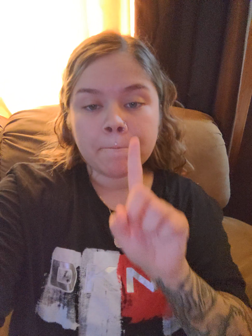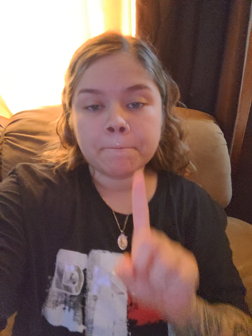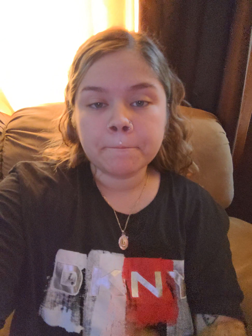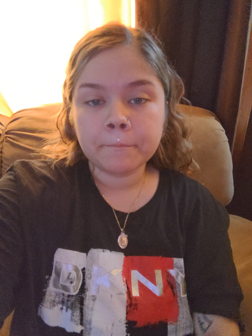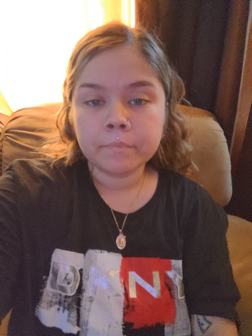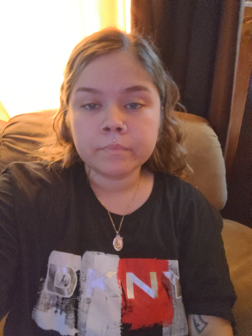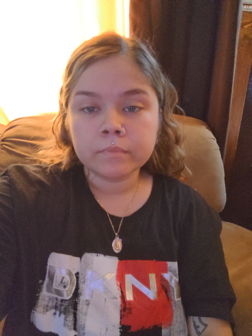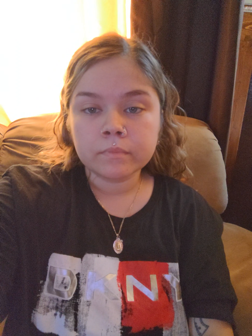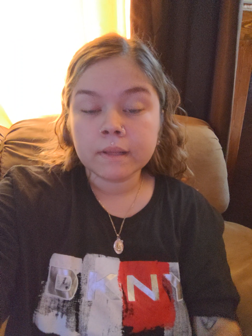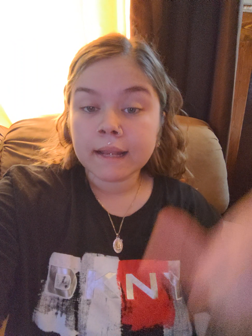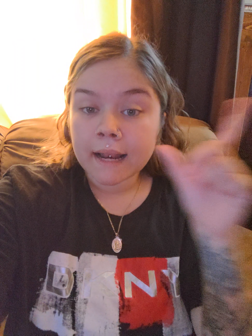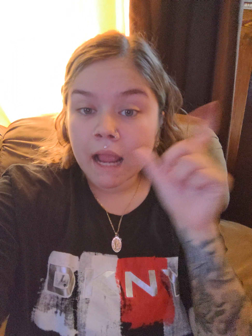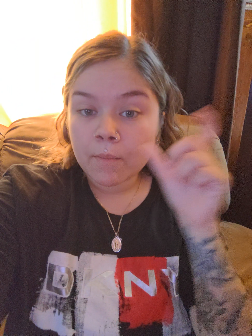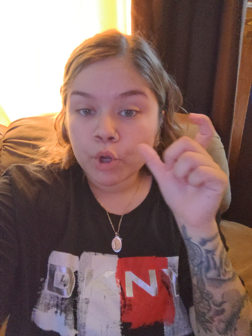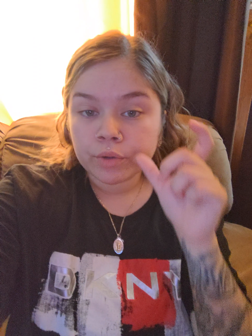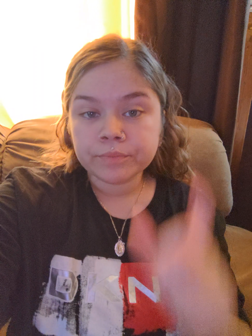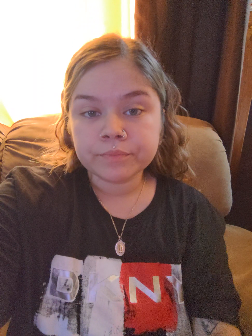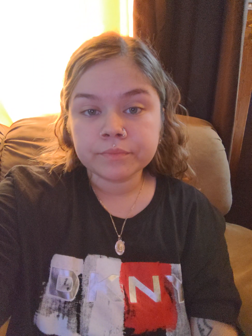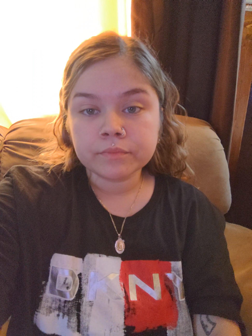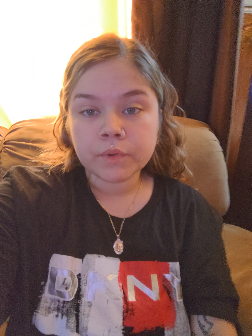camera